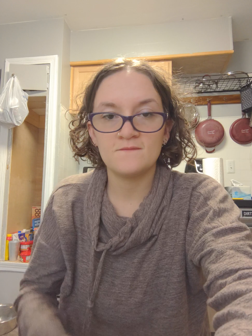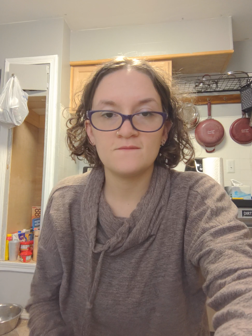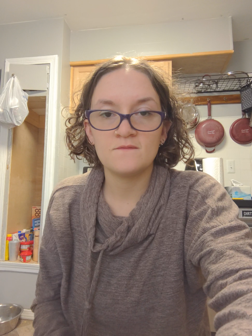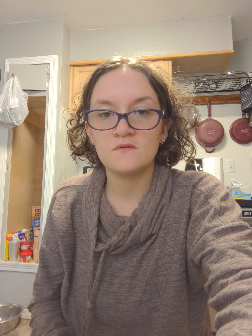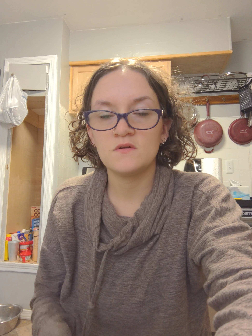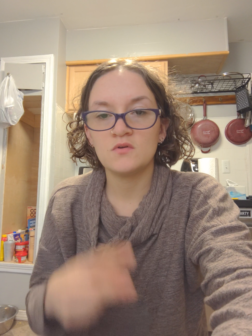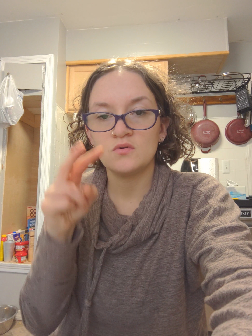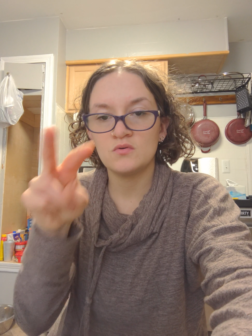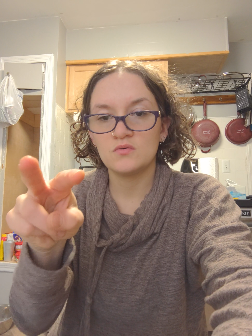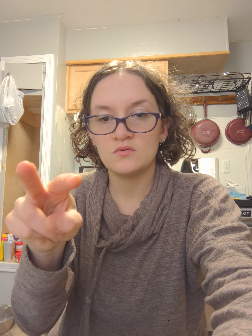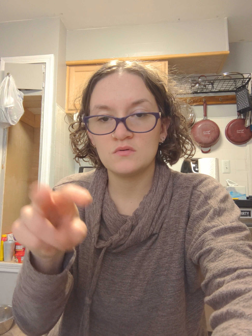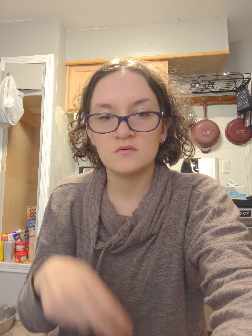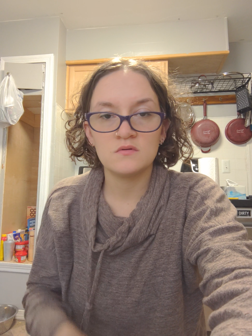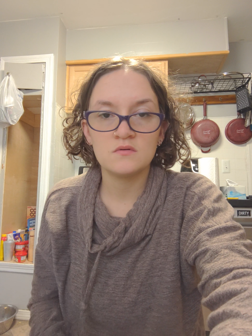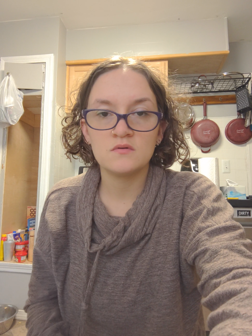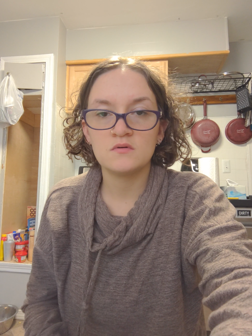look